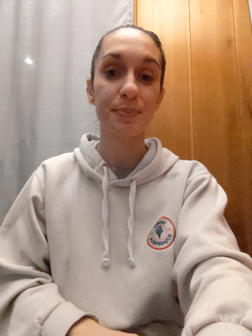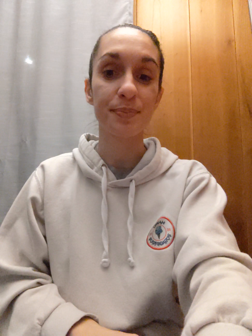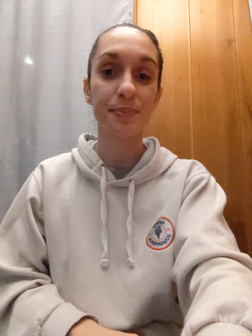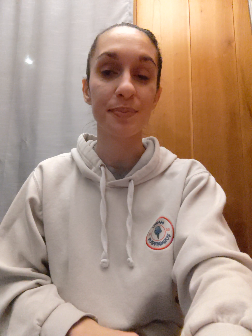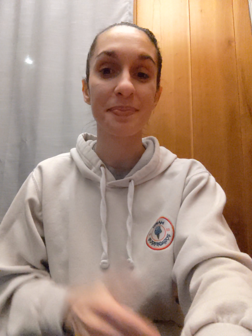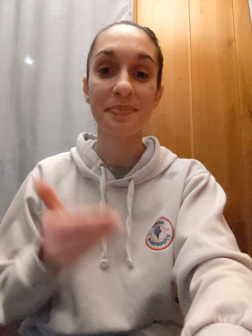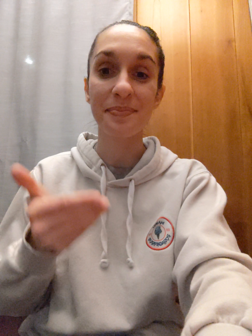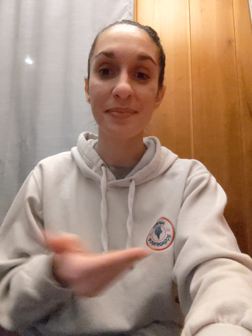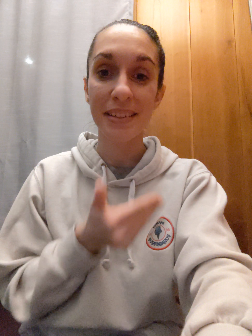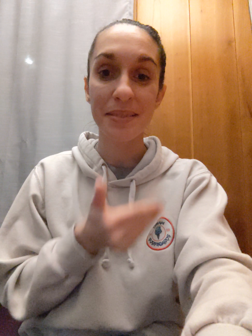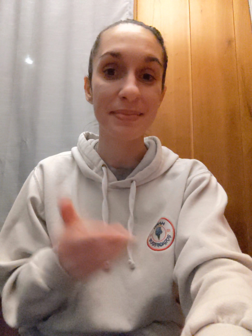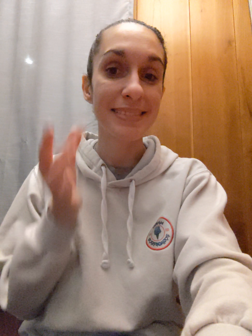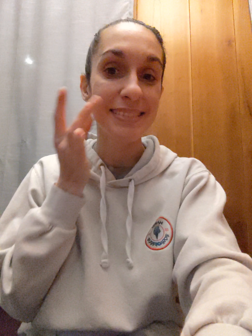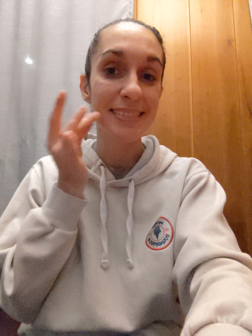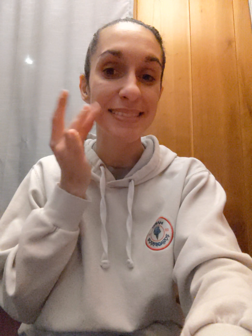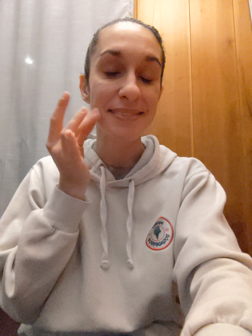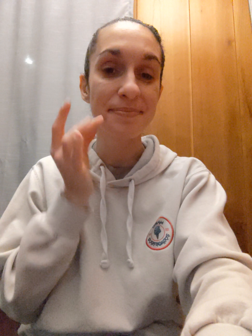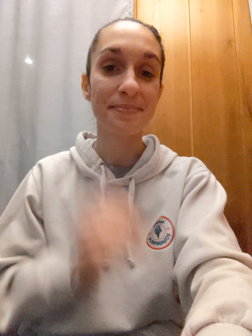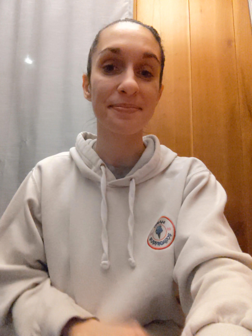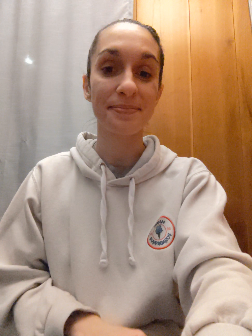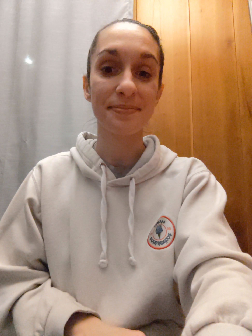kitty